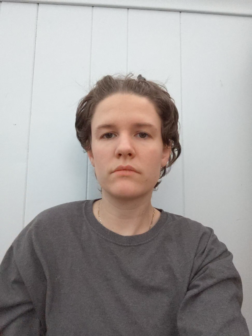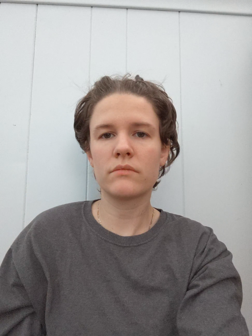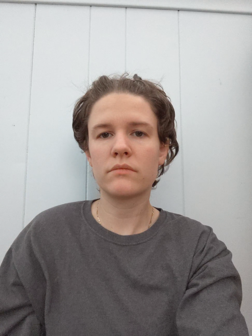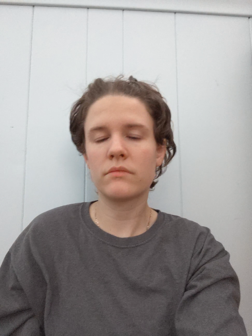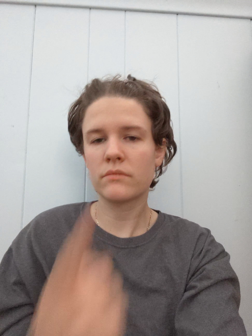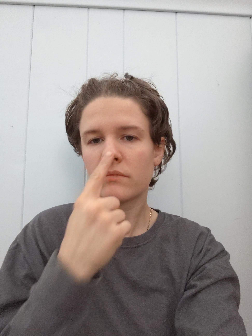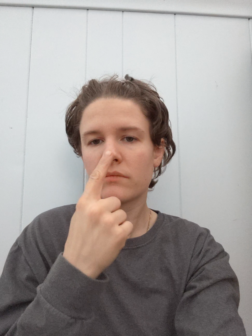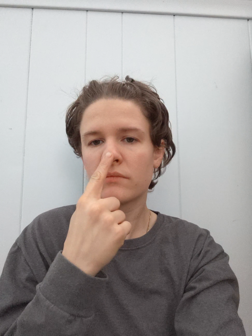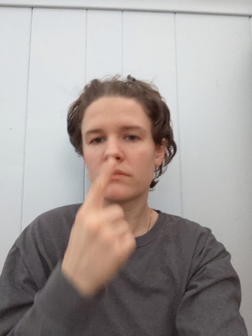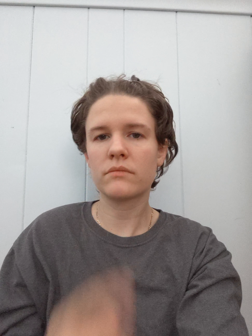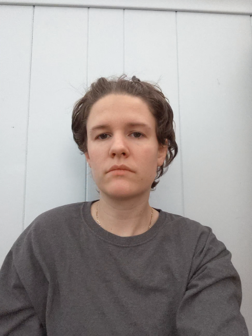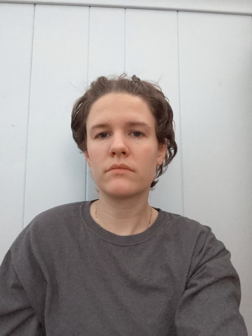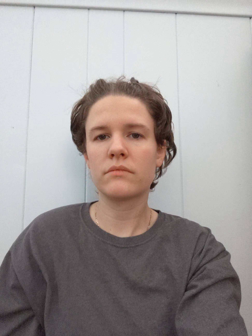nose